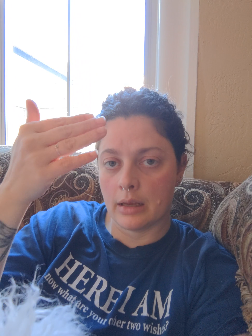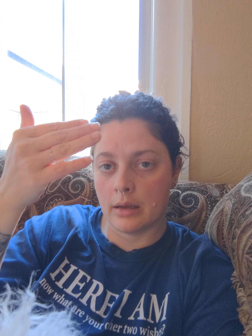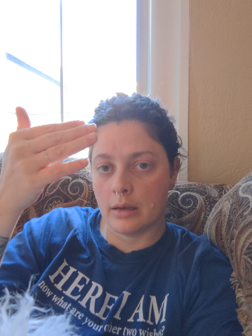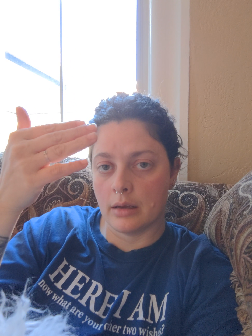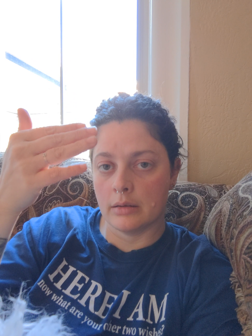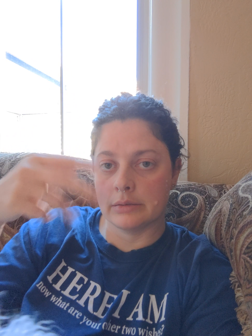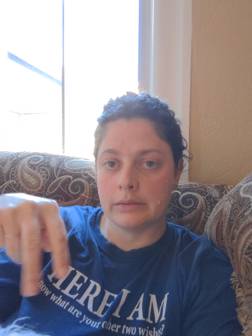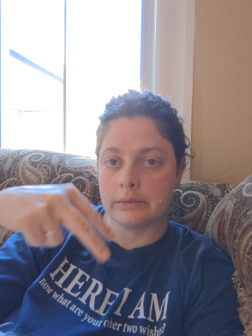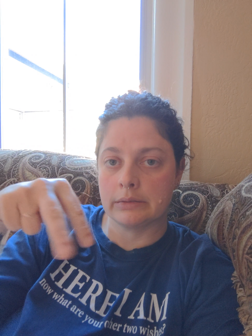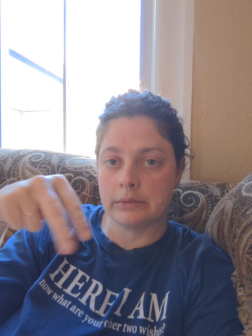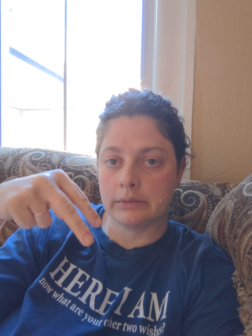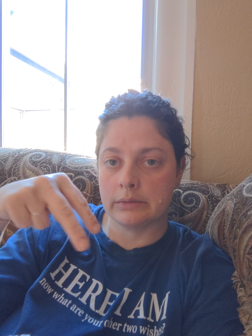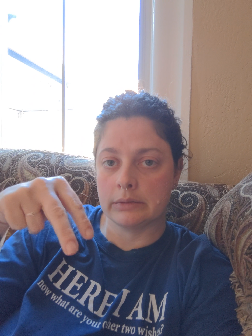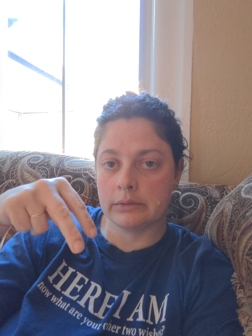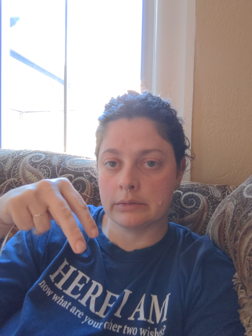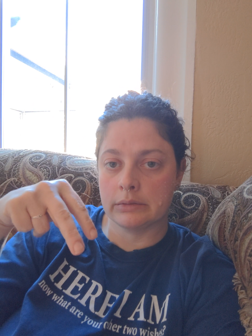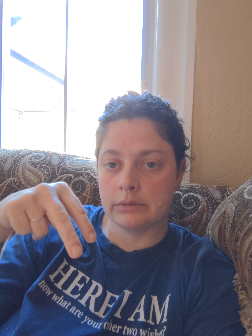dance